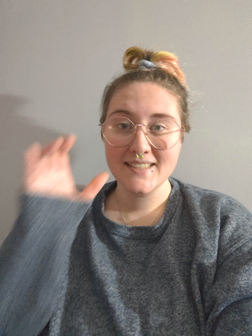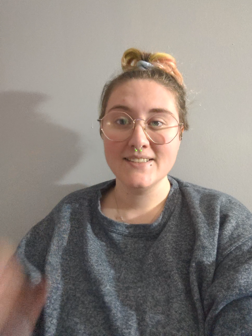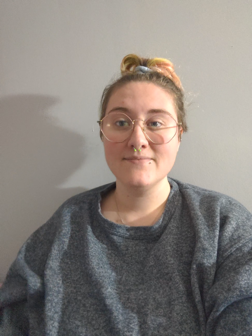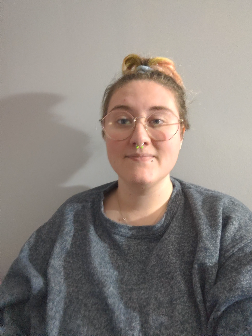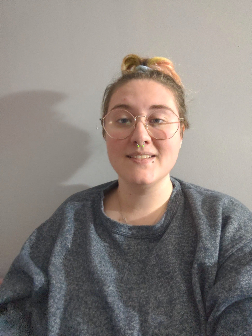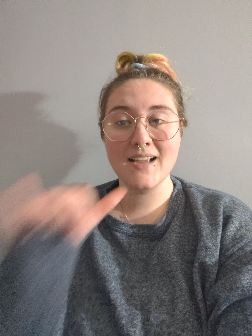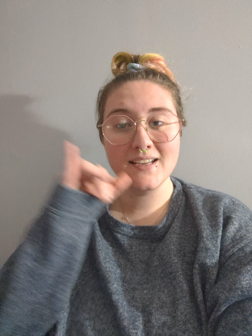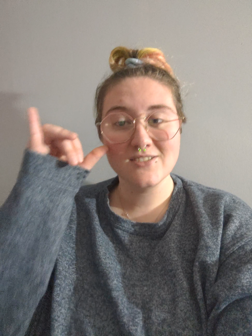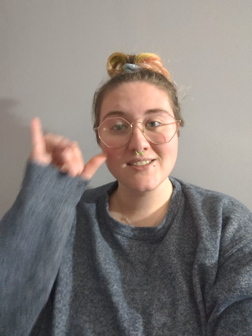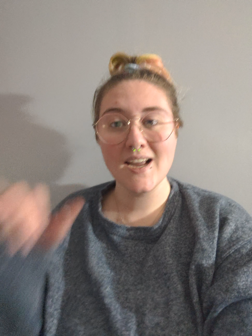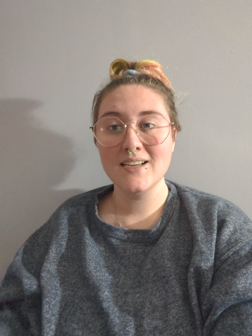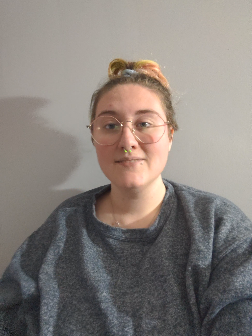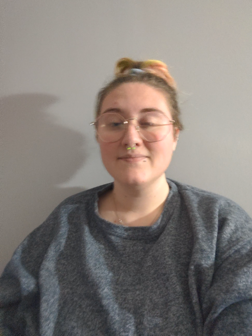yesterday